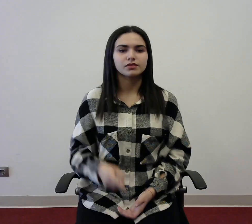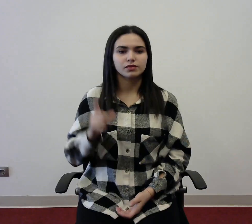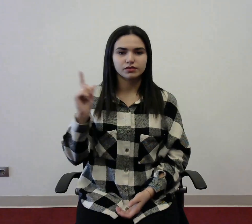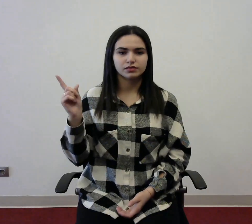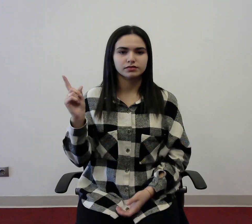O